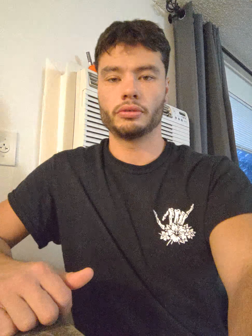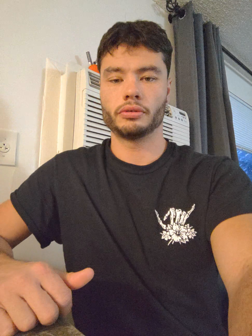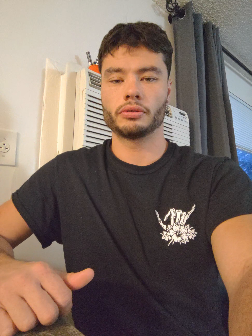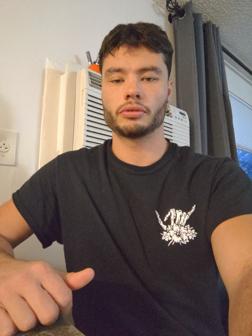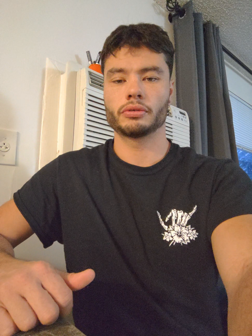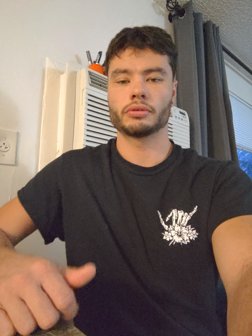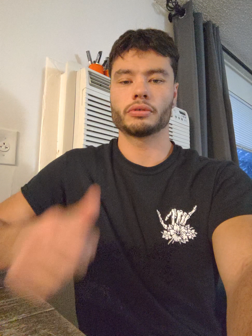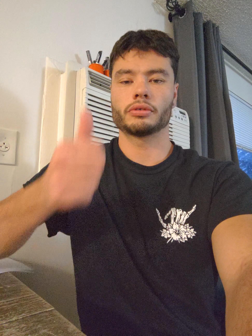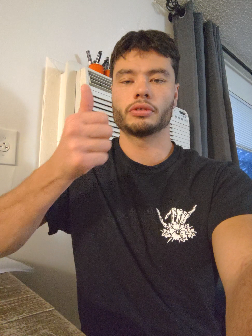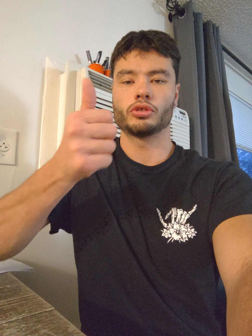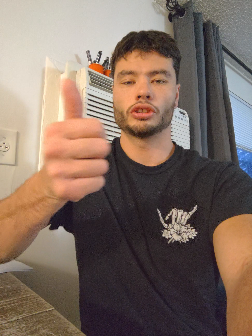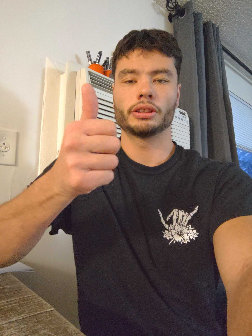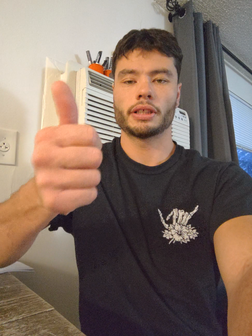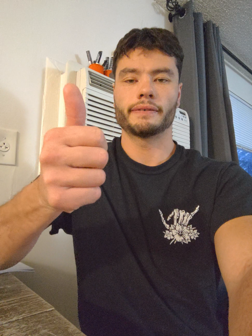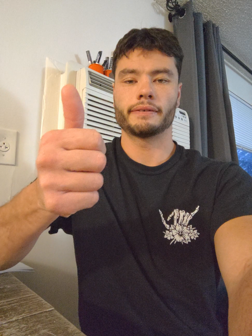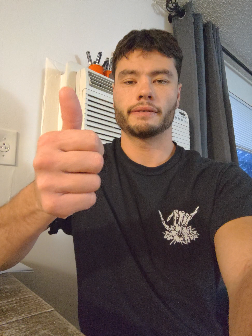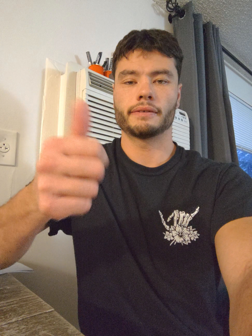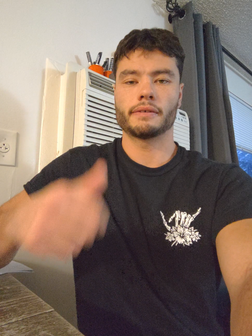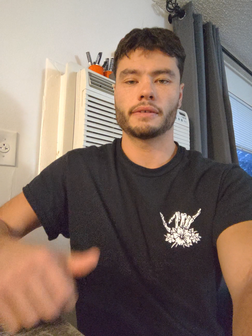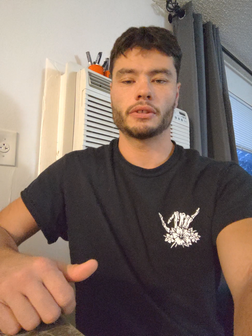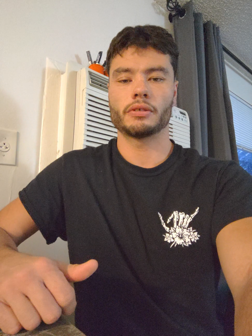yourself